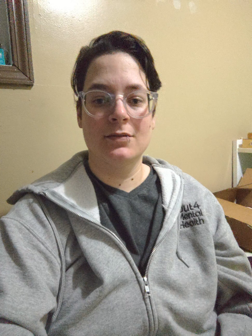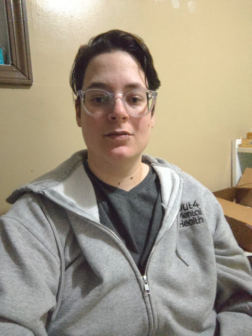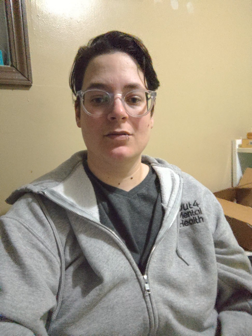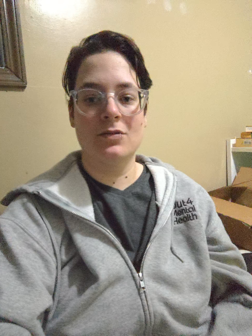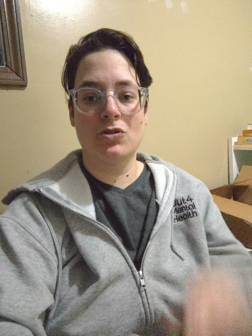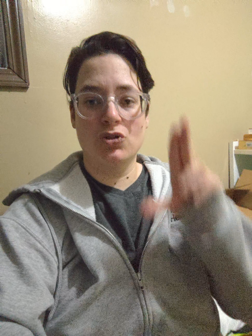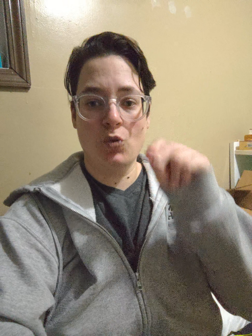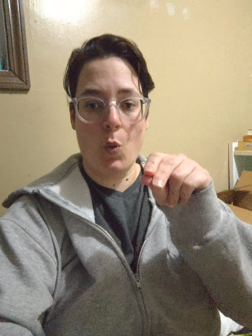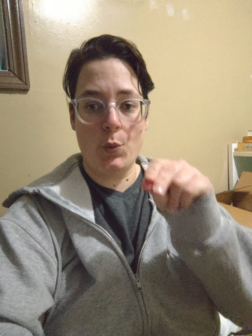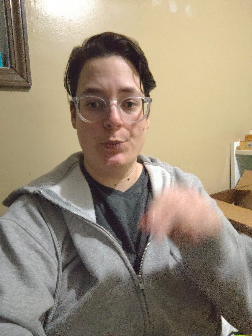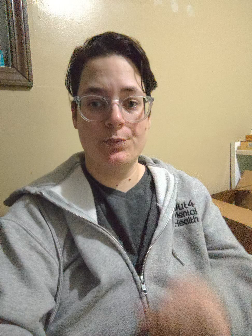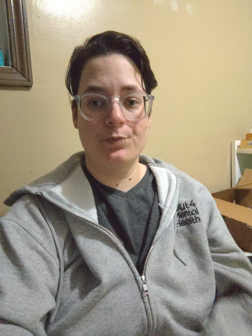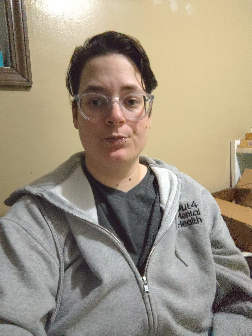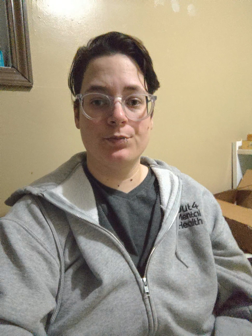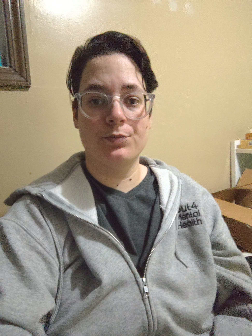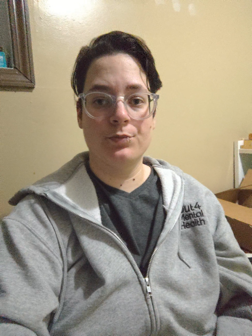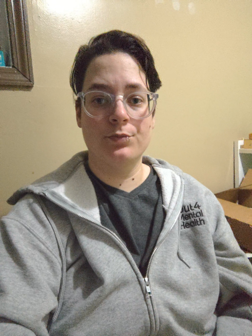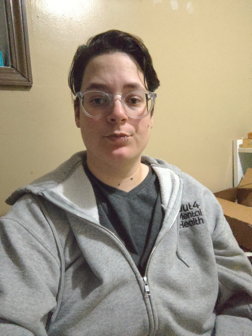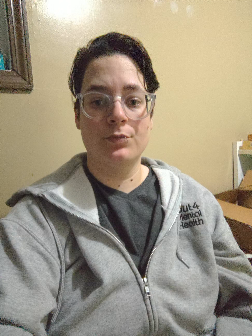no